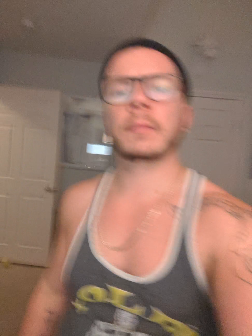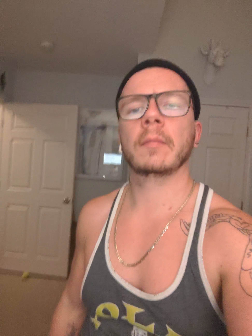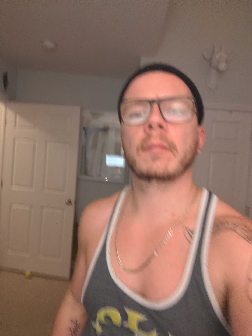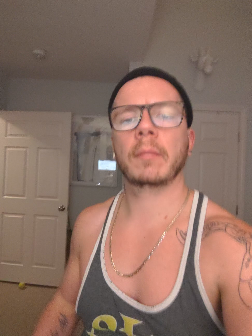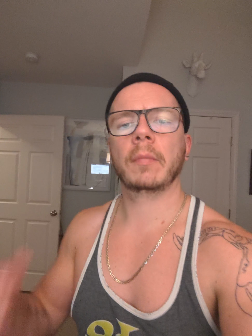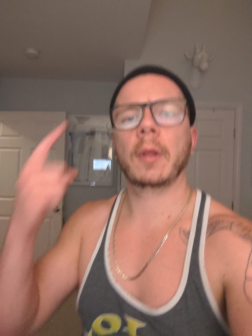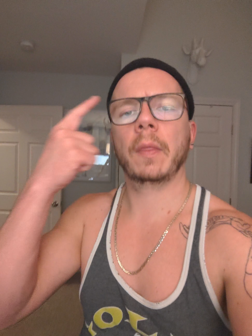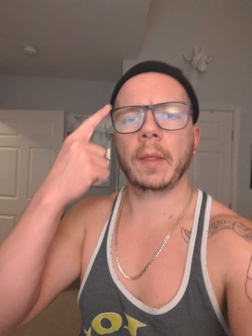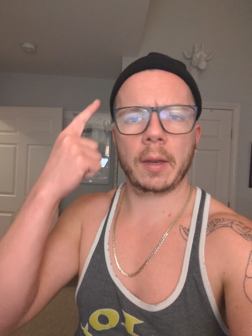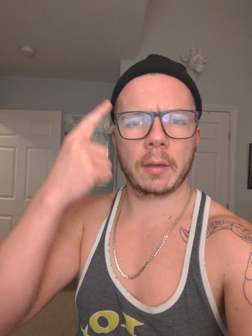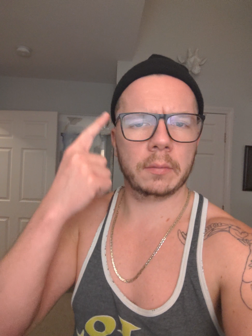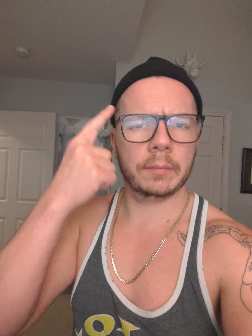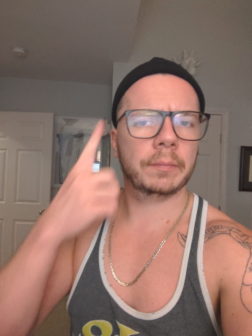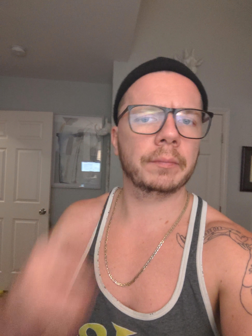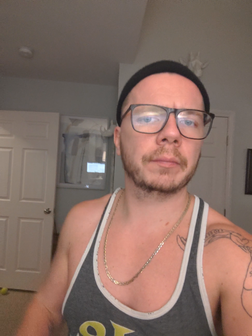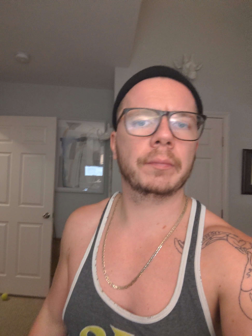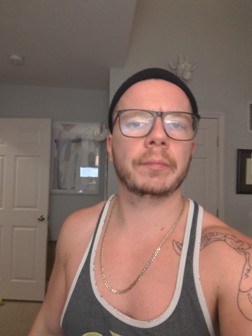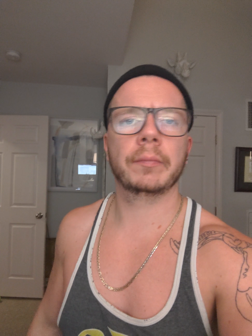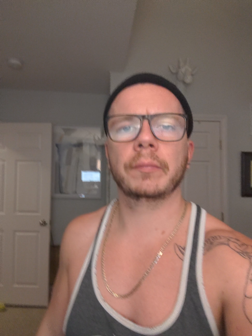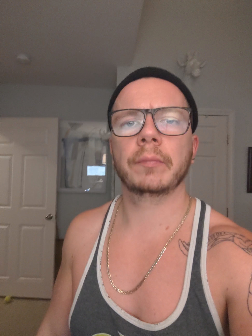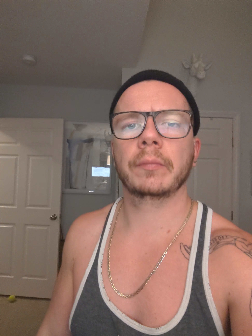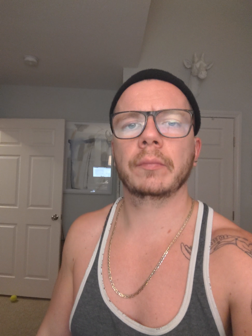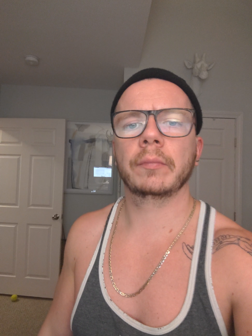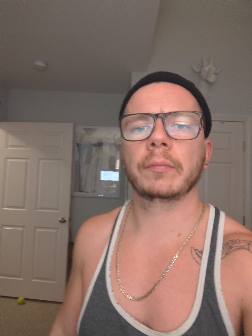think